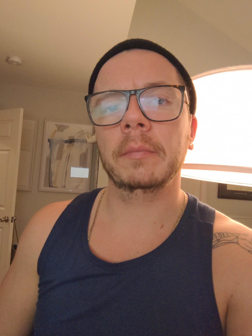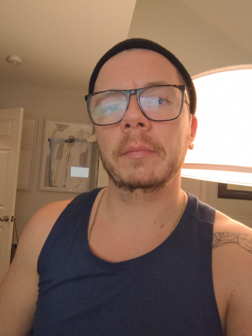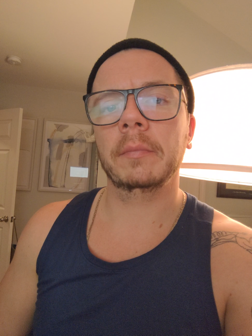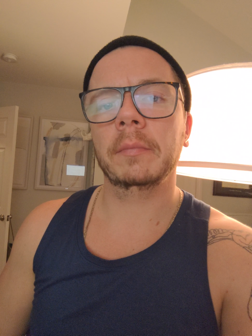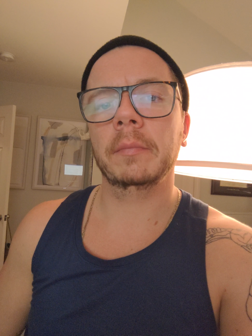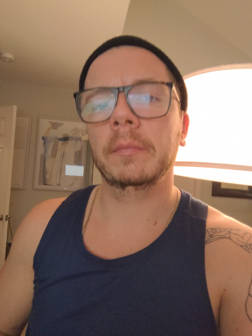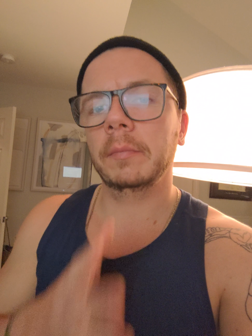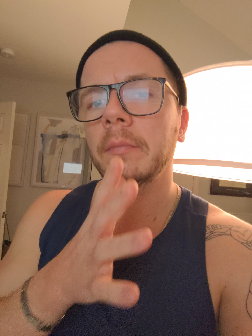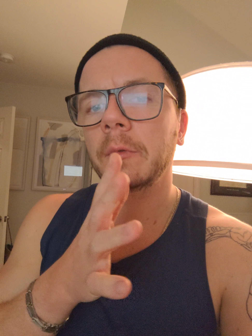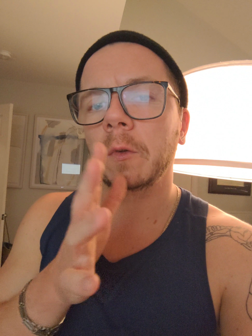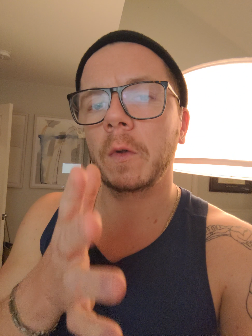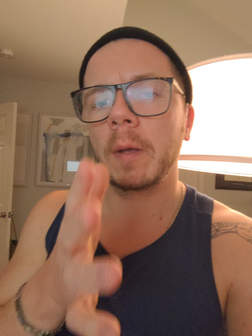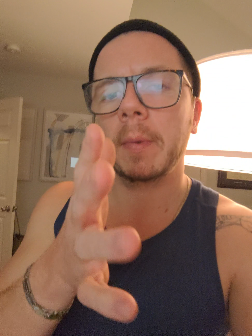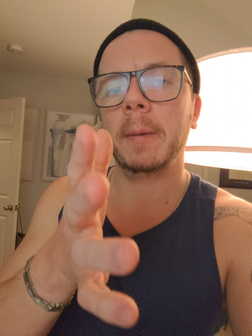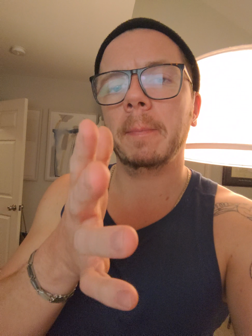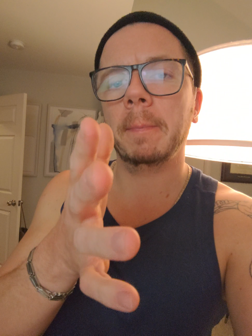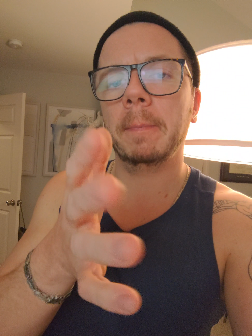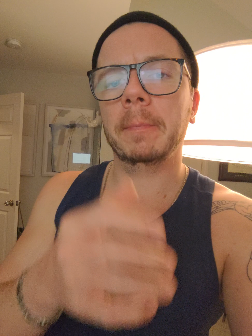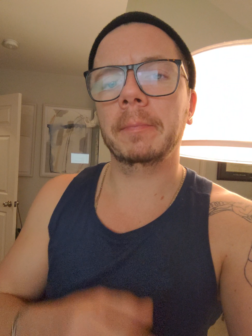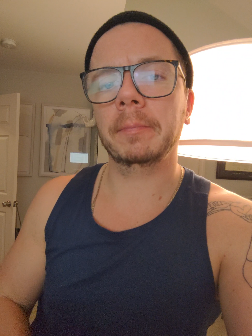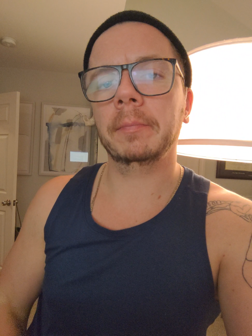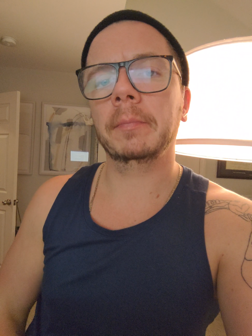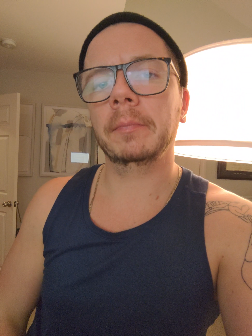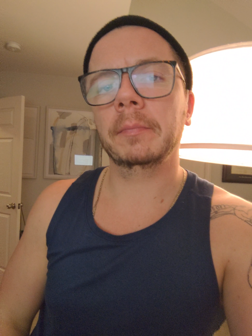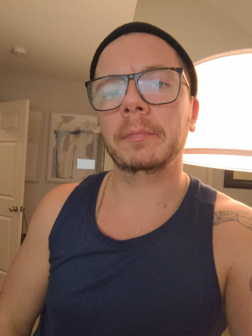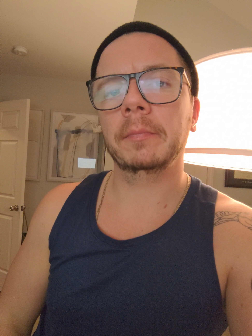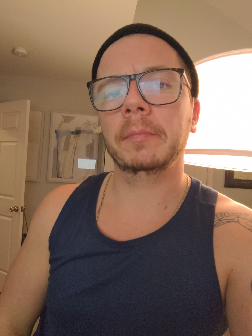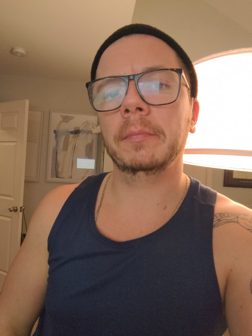grandma